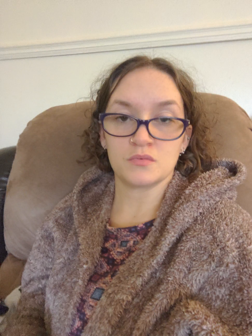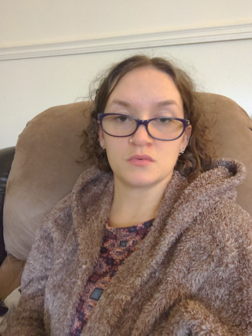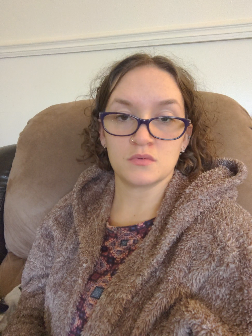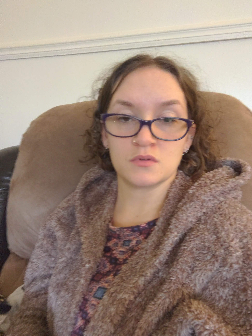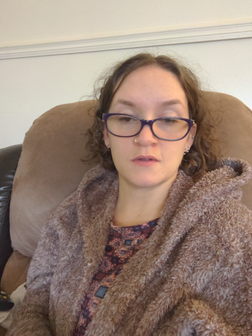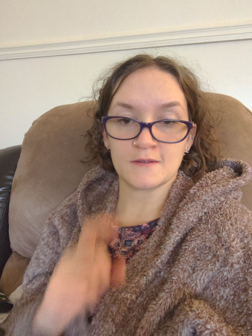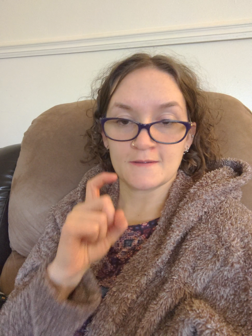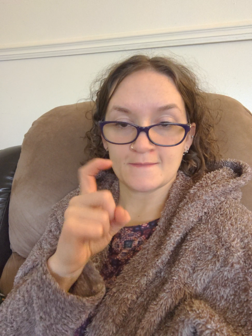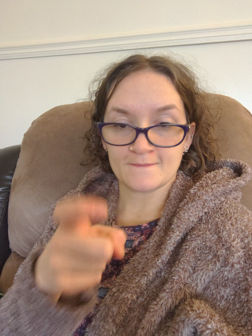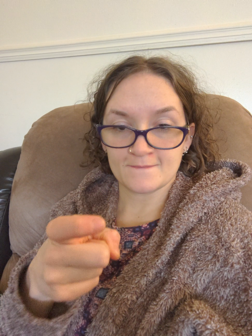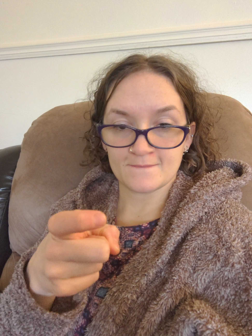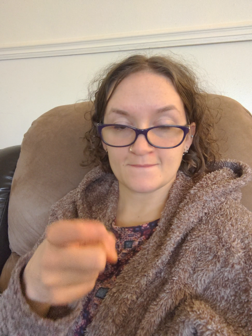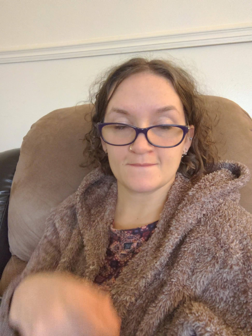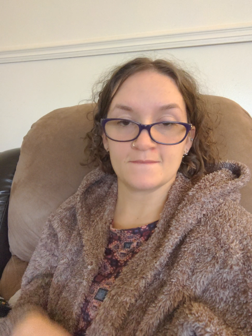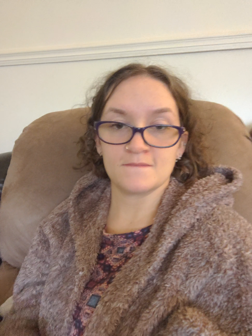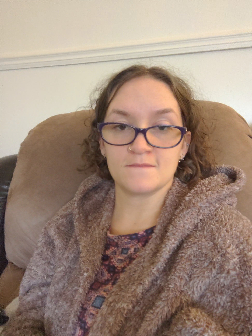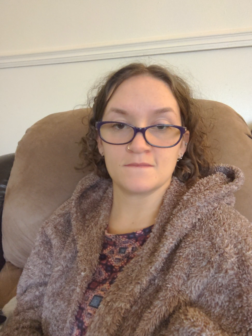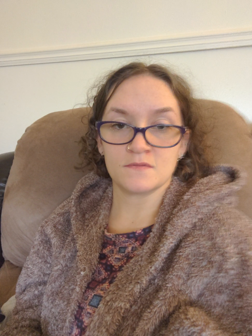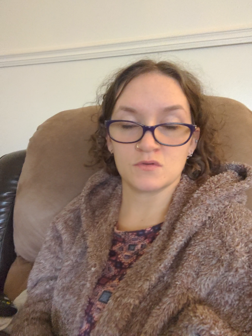gift